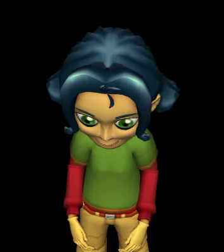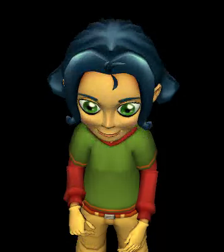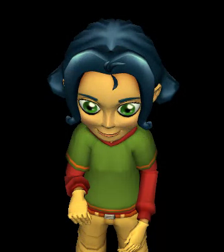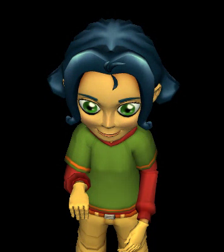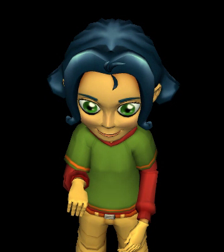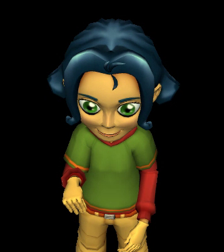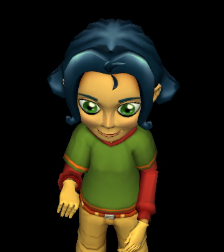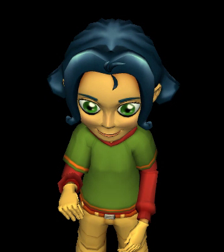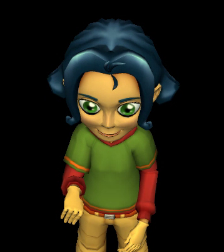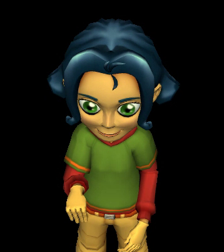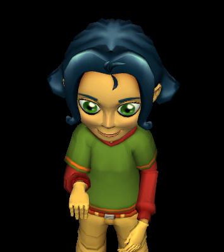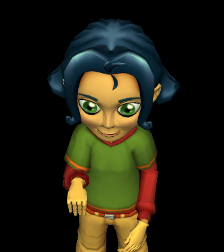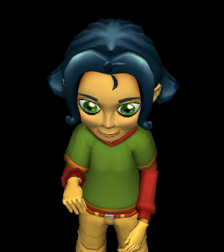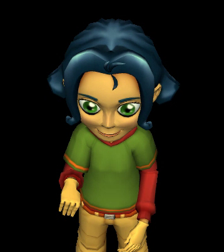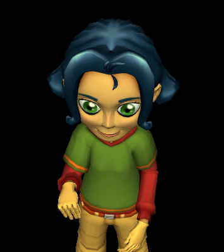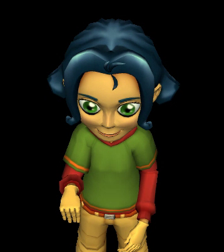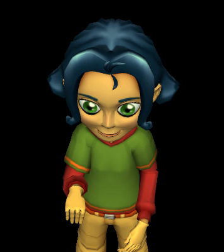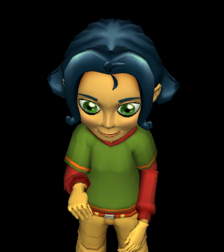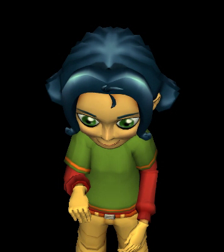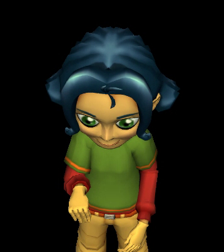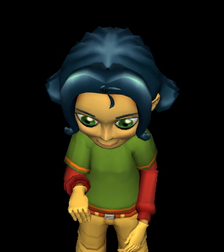طحين